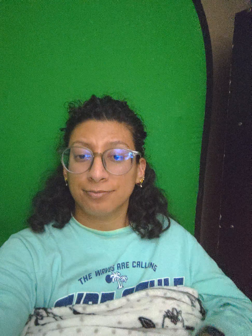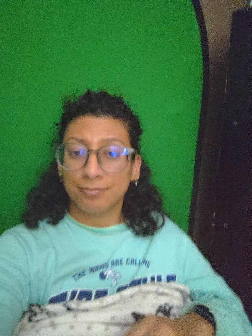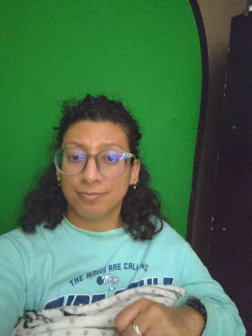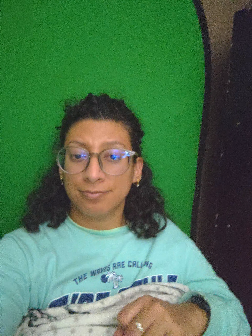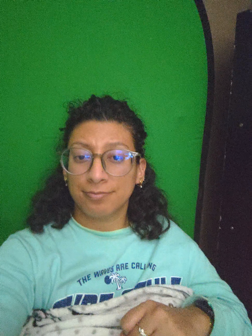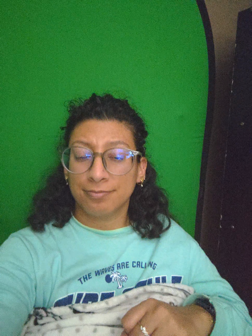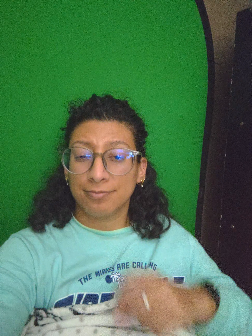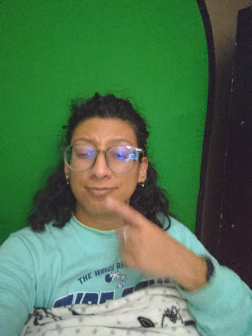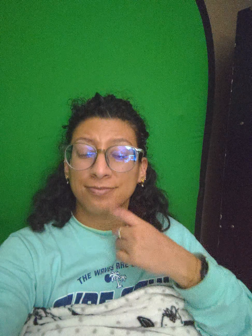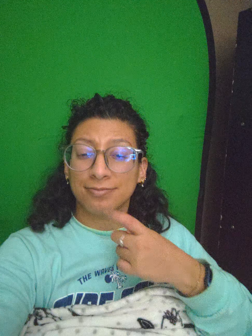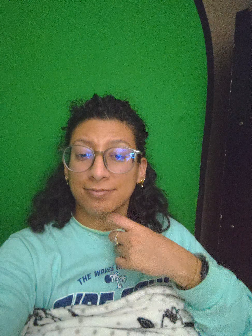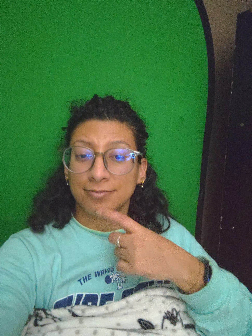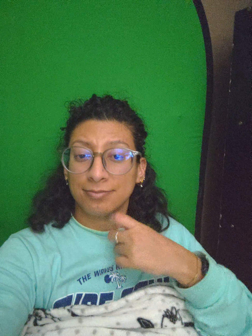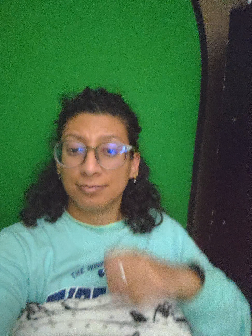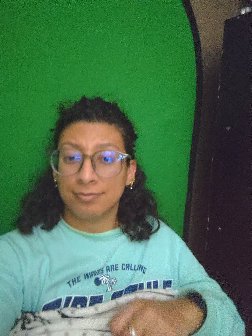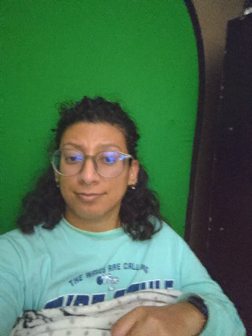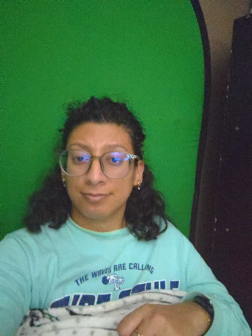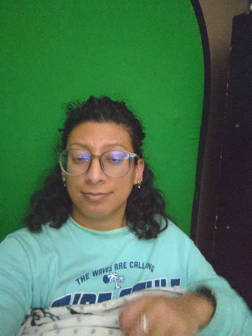red